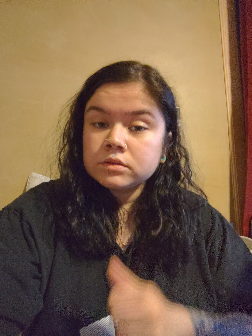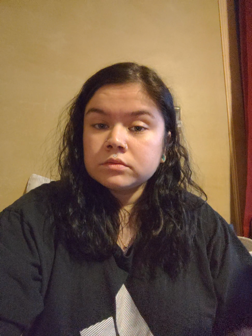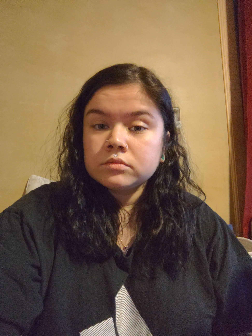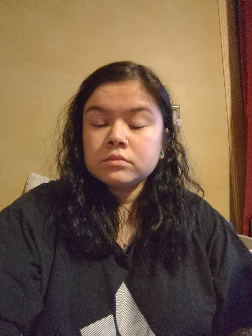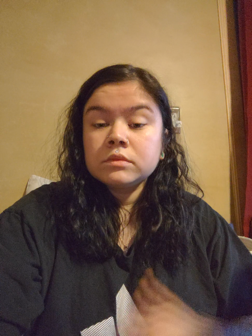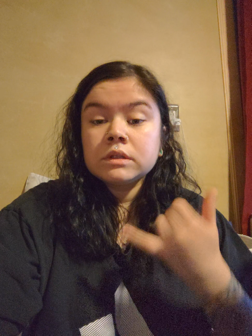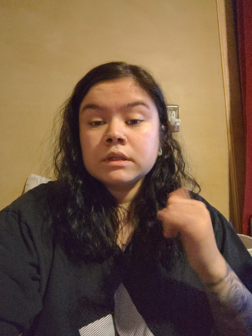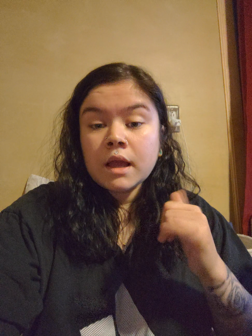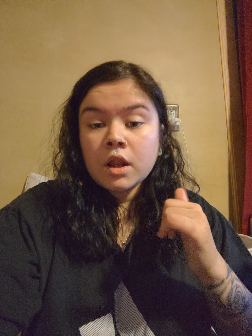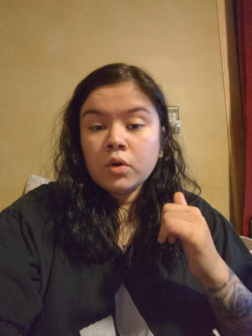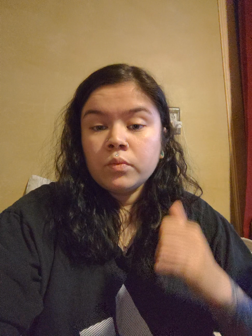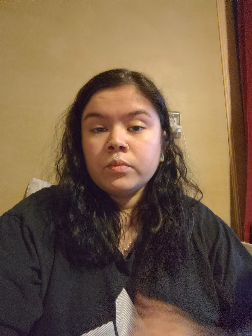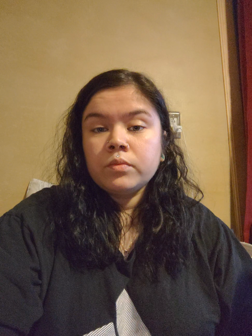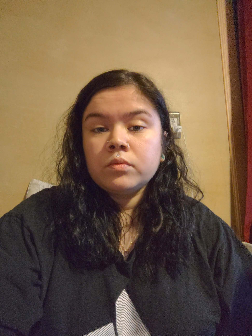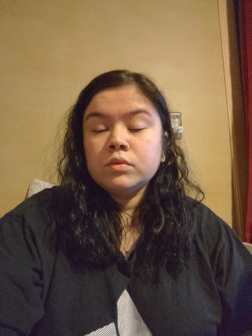yellow